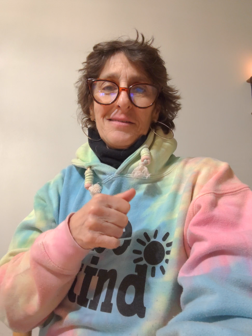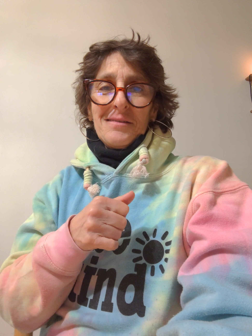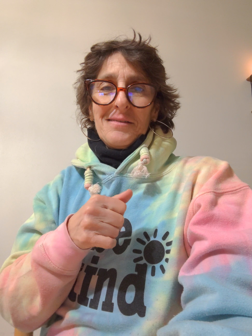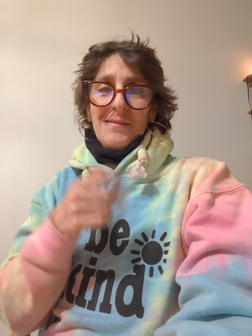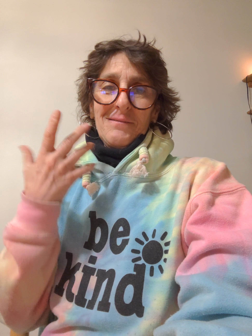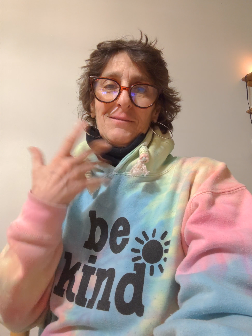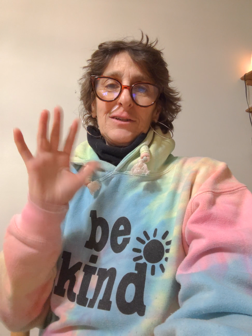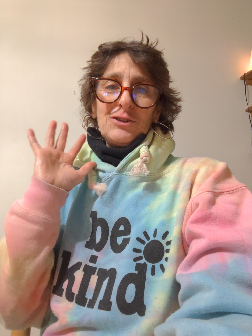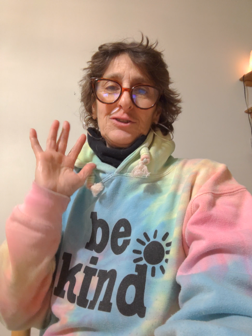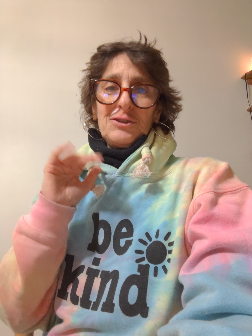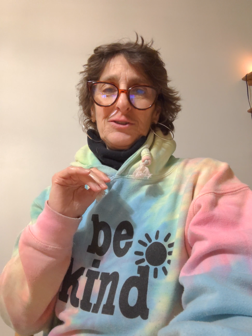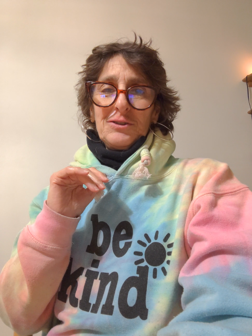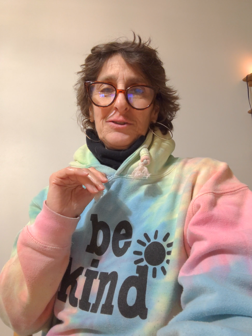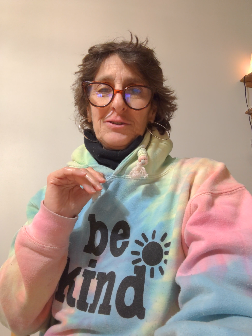finish